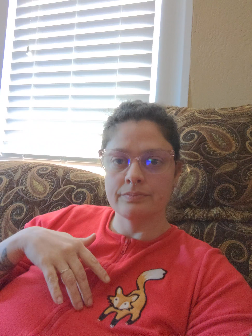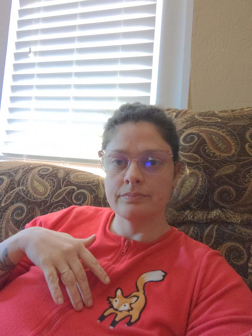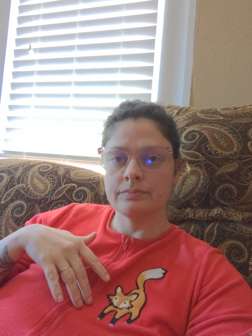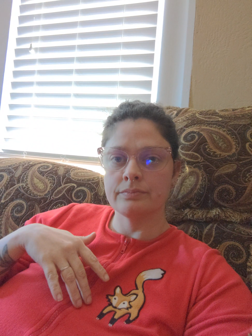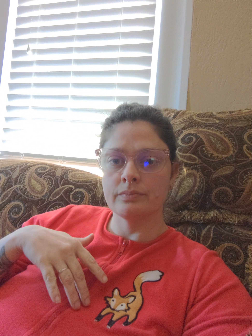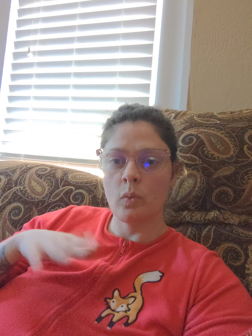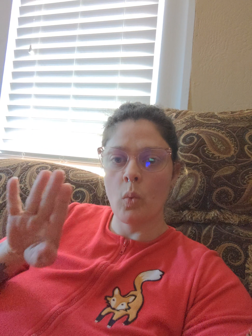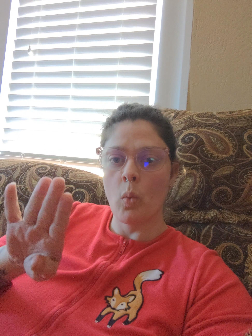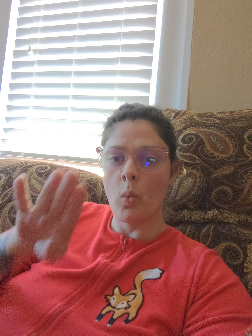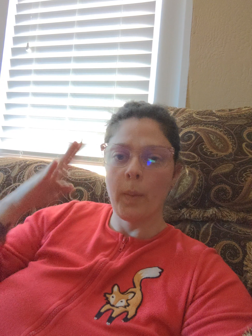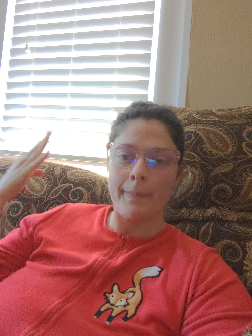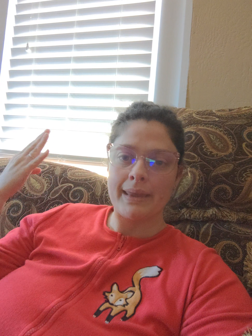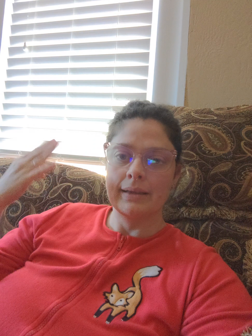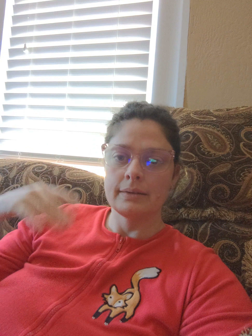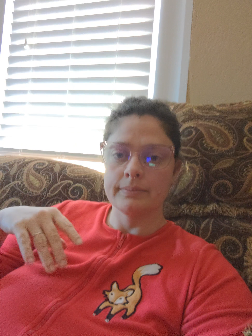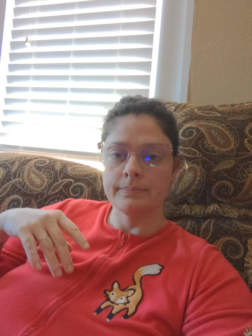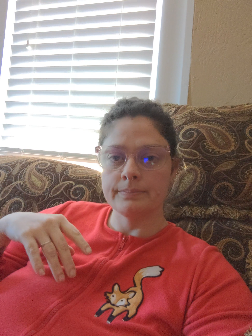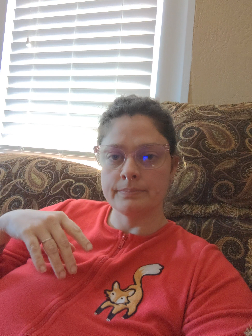open